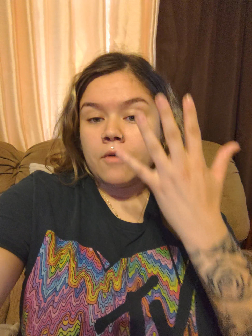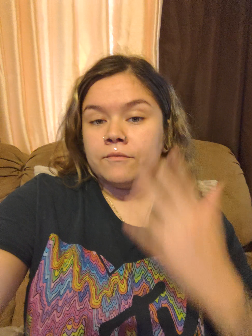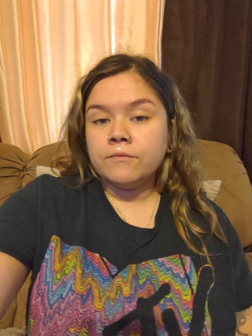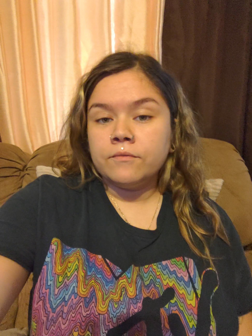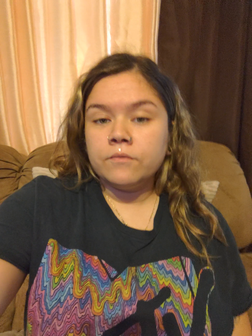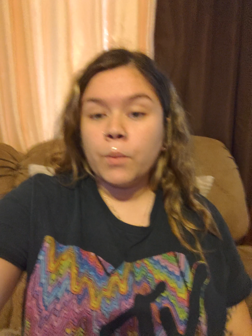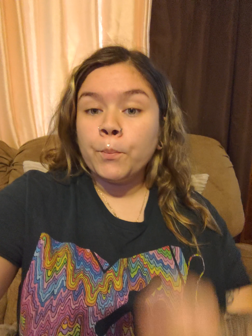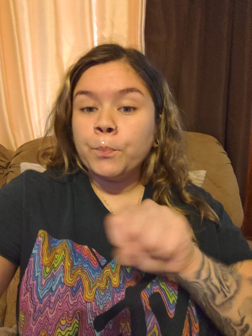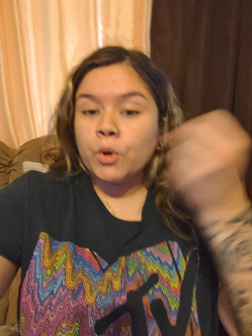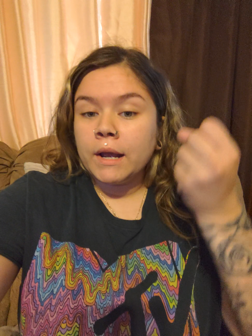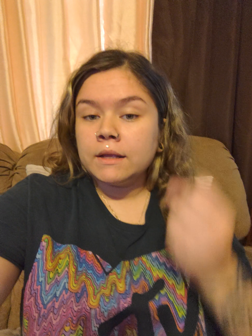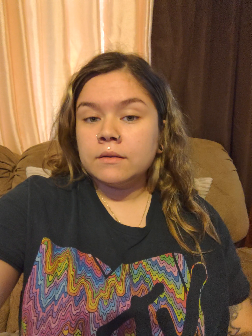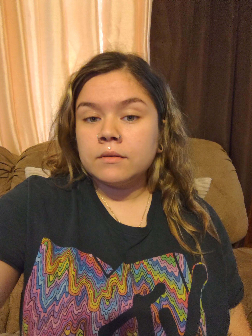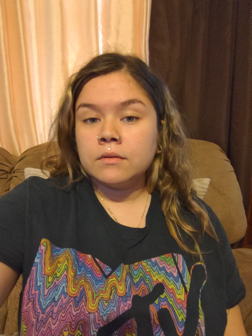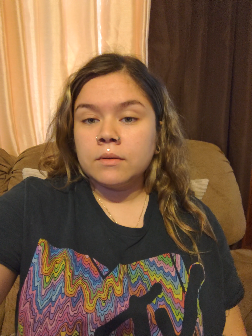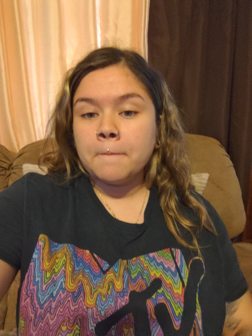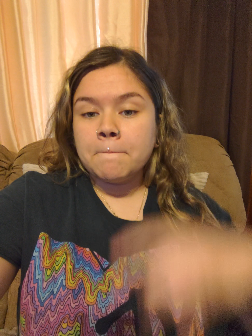break